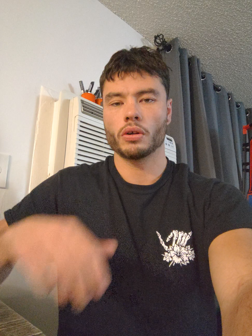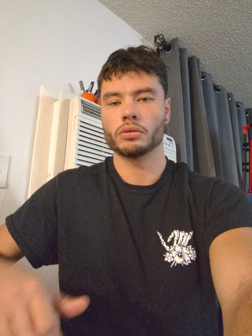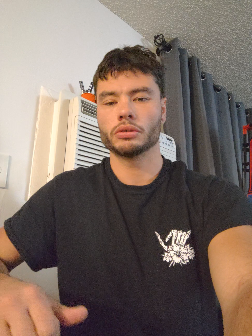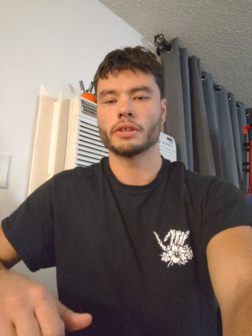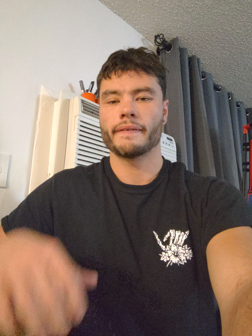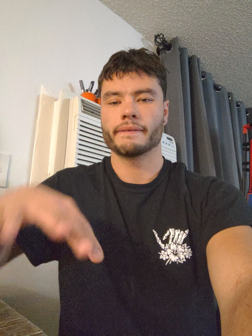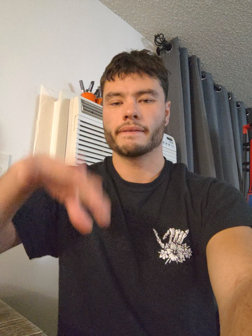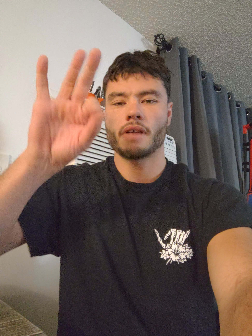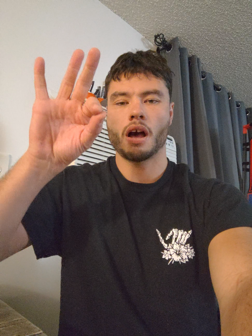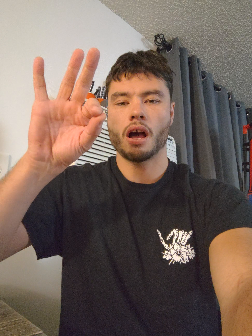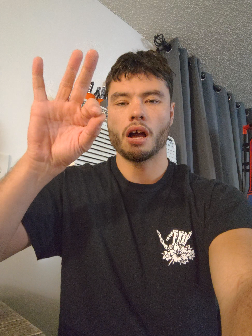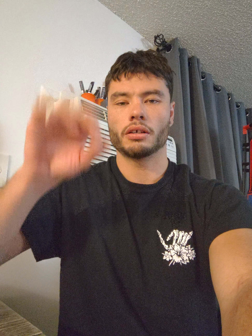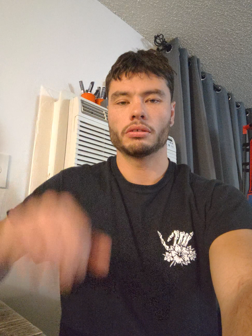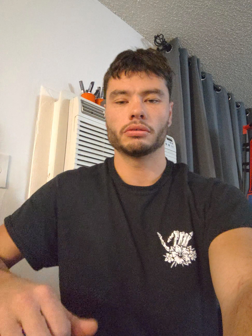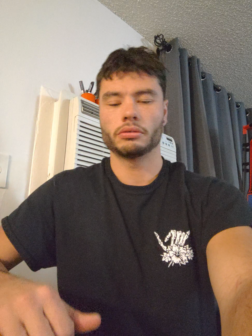find